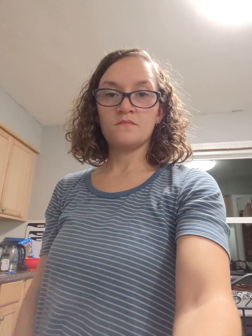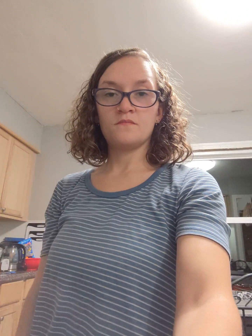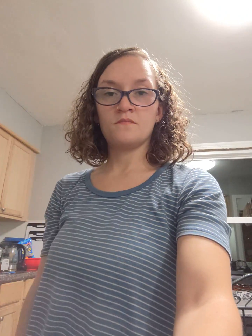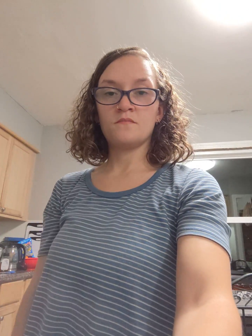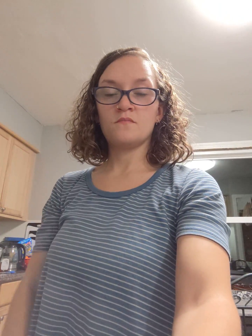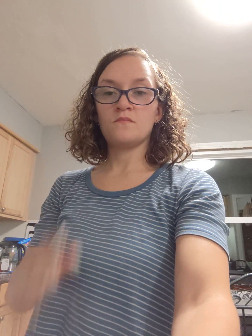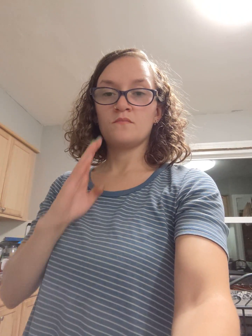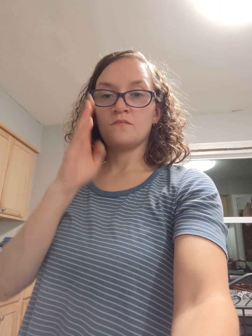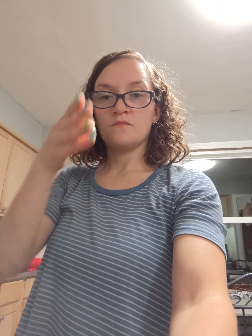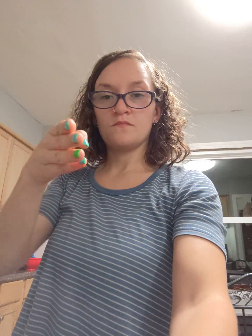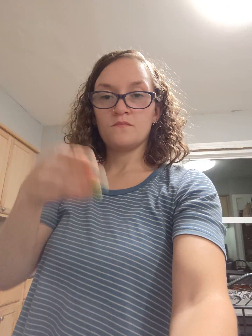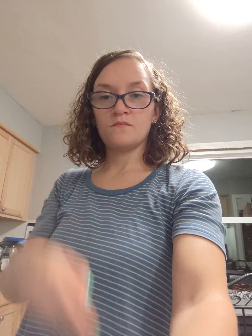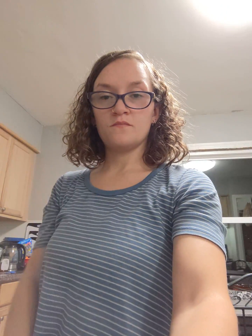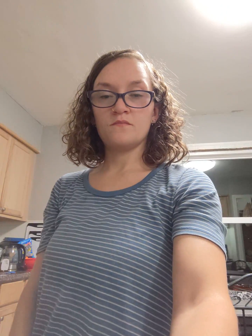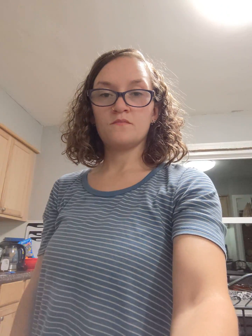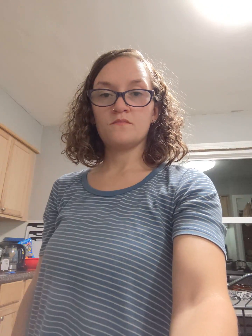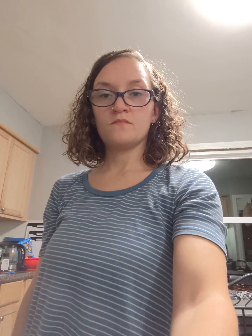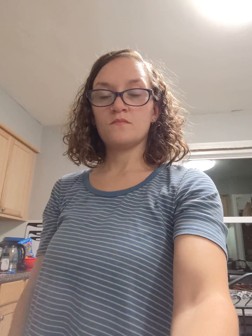over